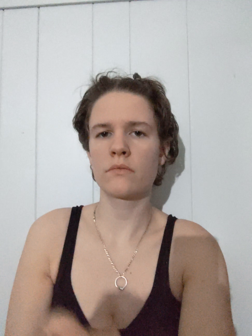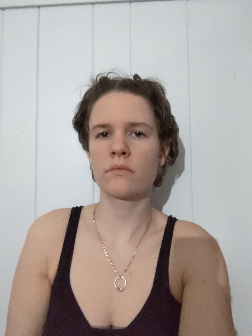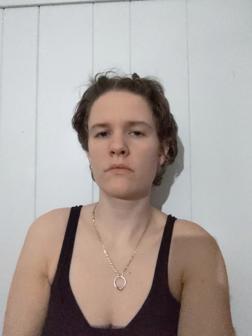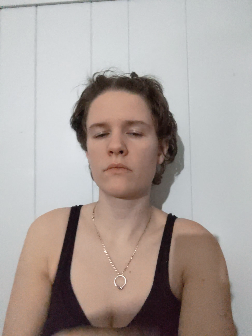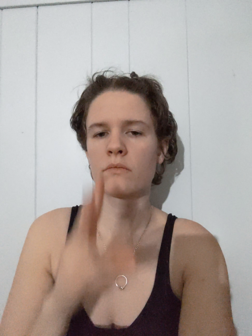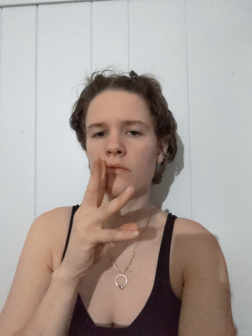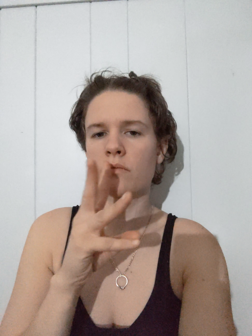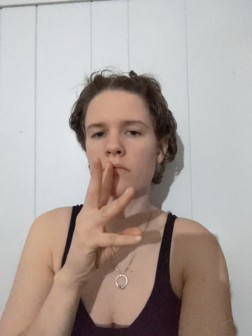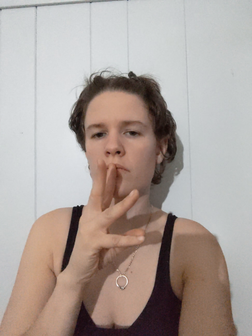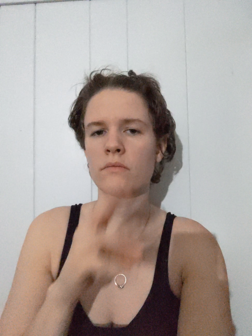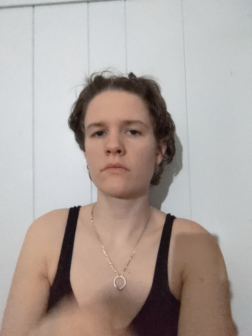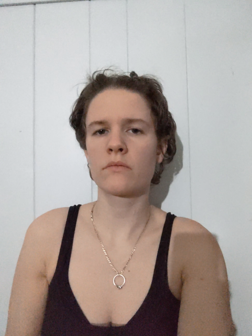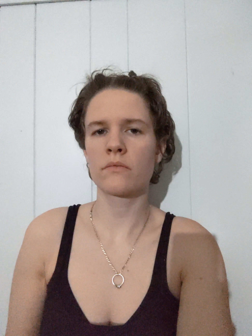water